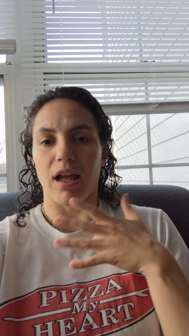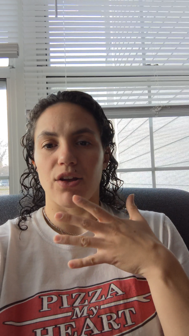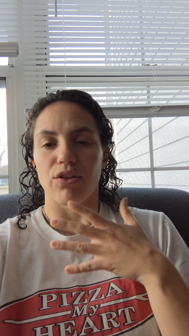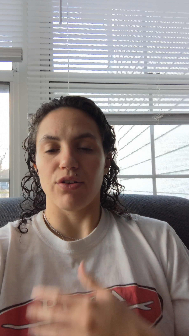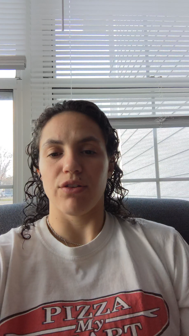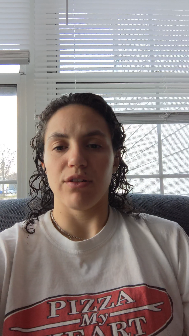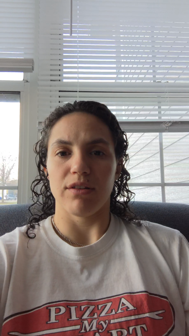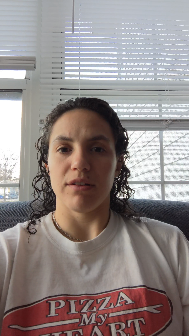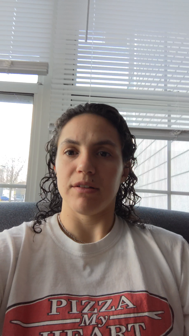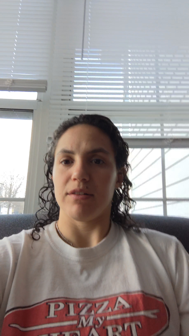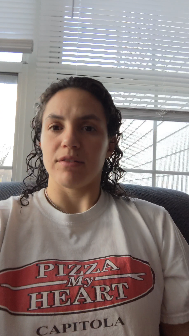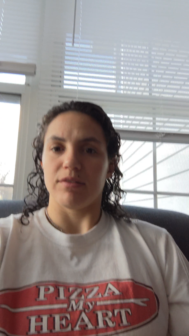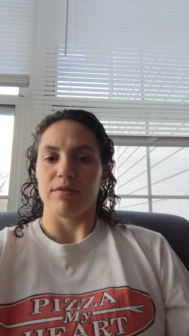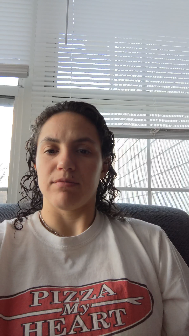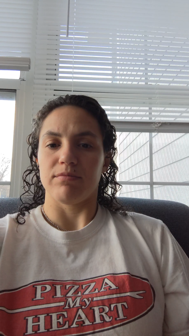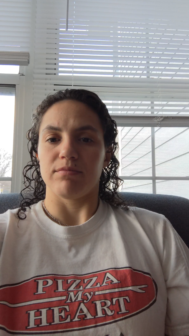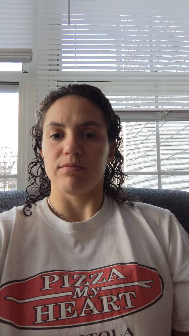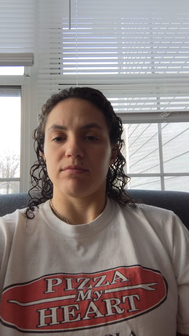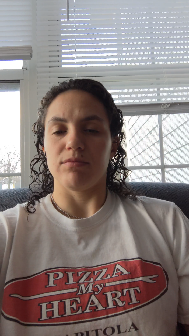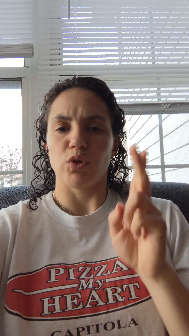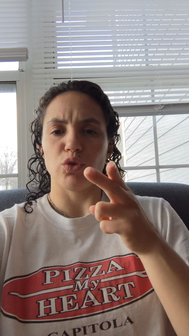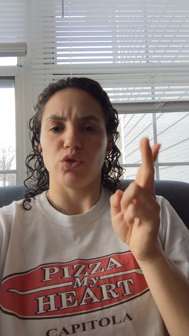hurry